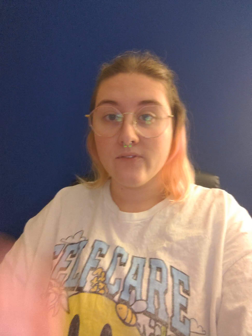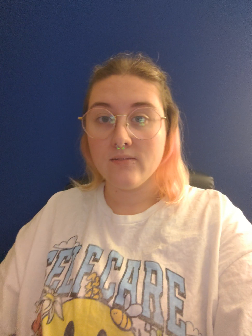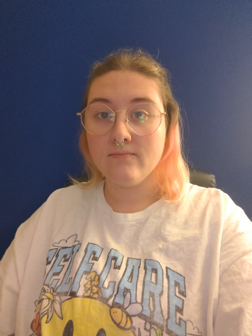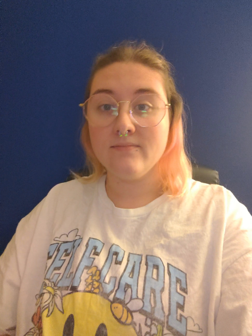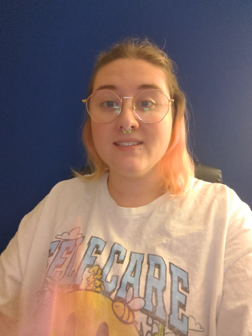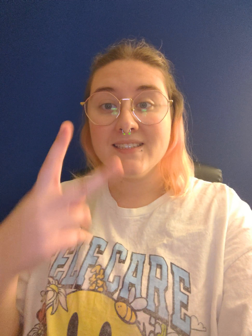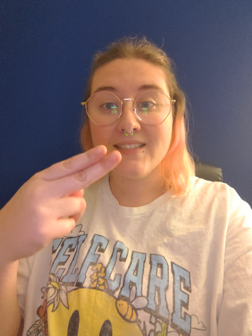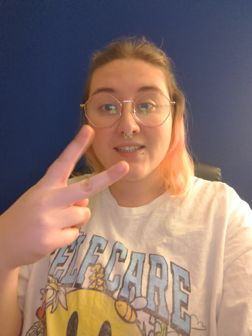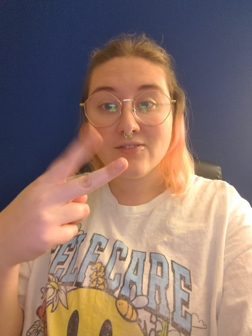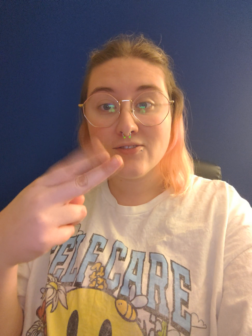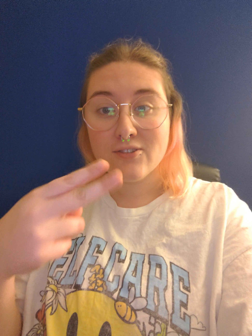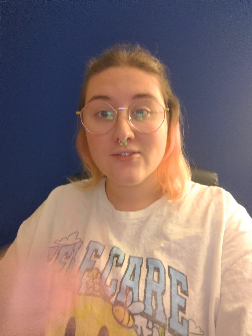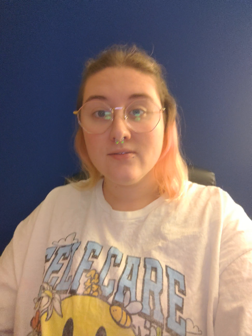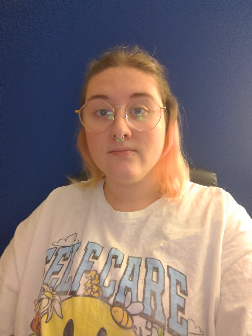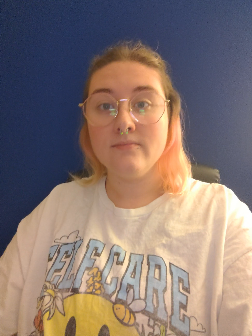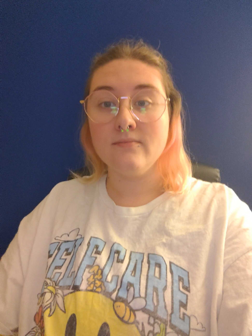scissors